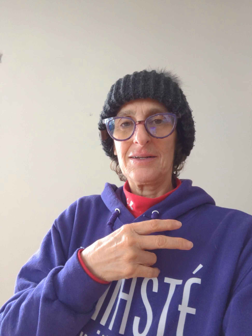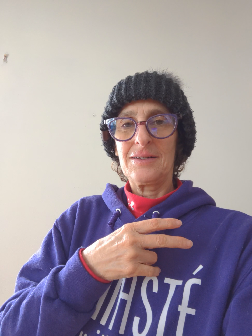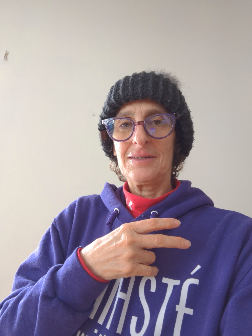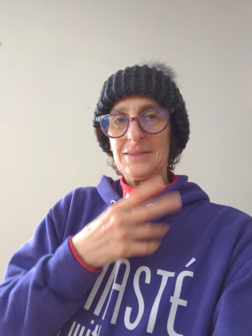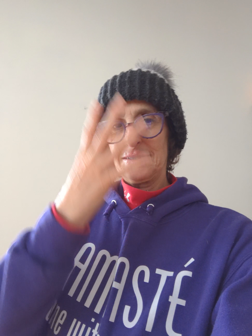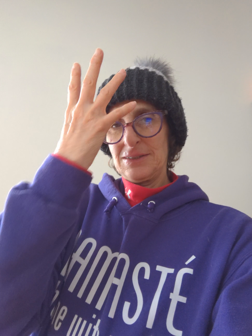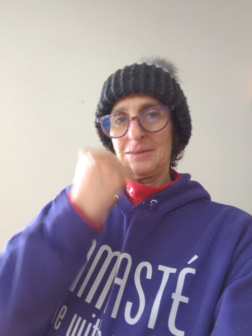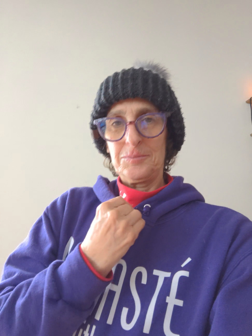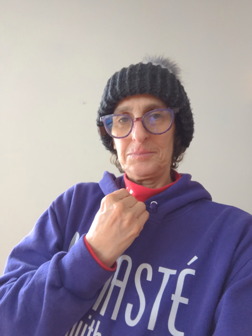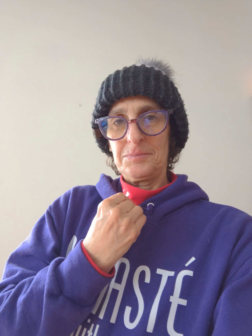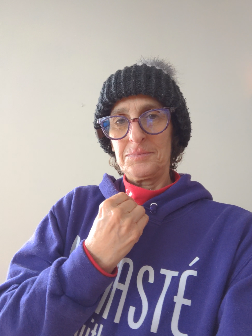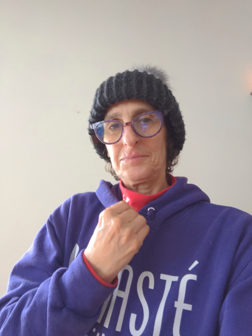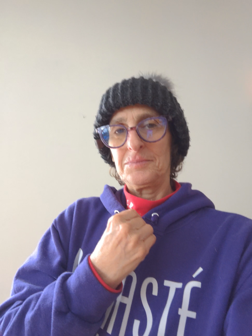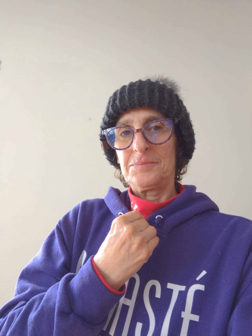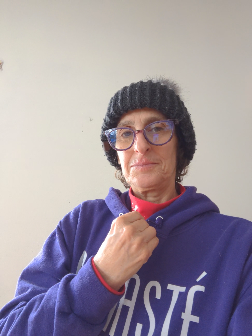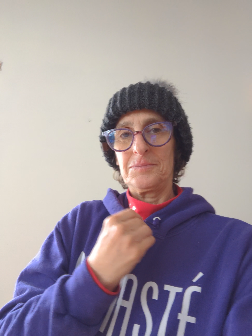sleep